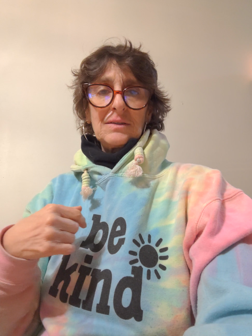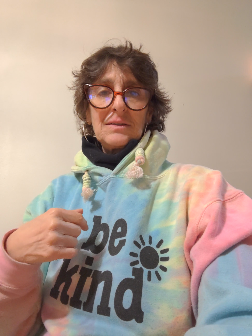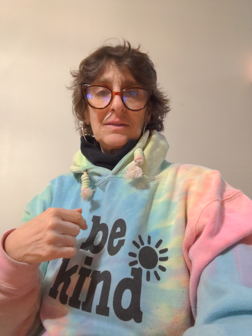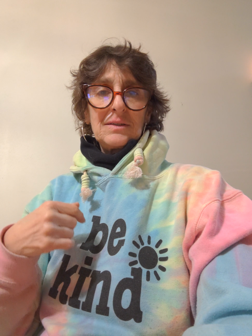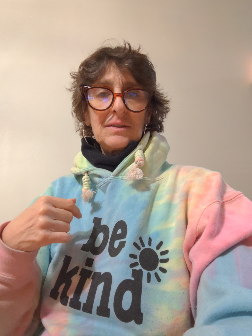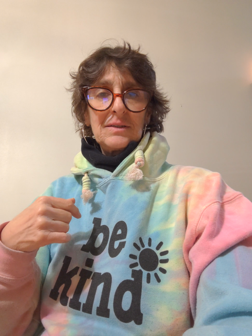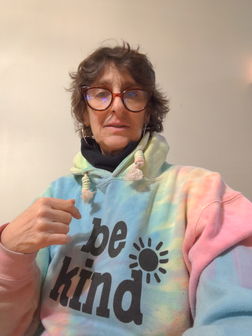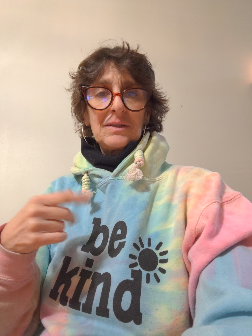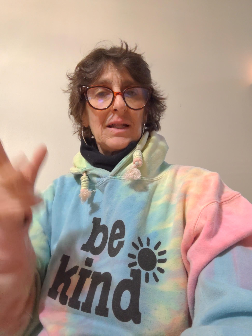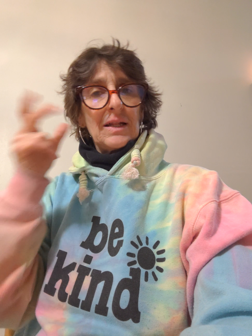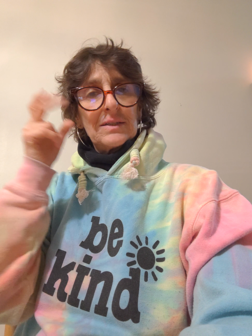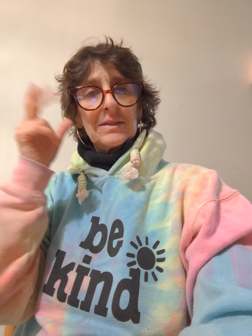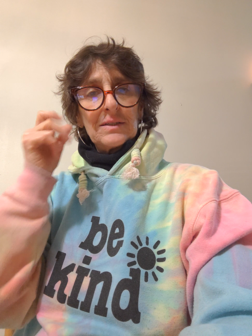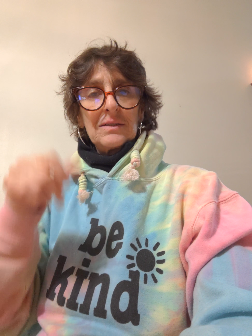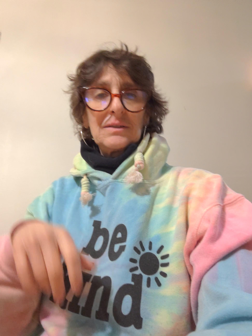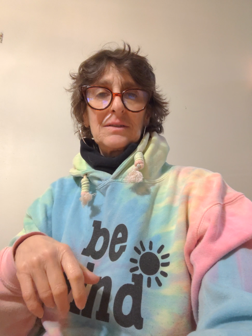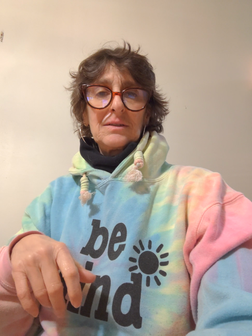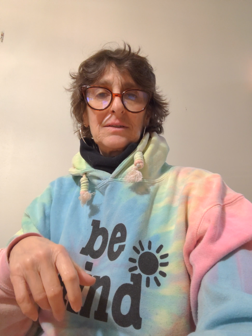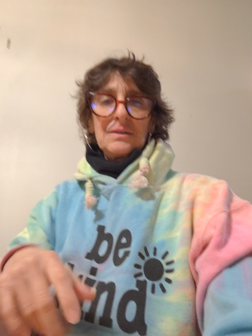listen